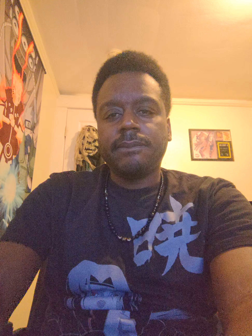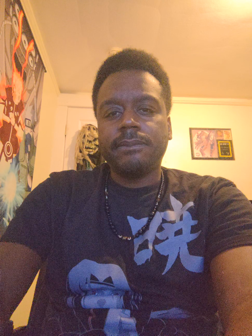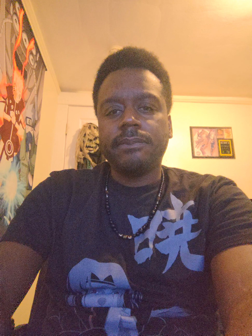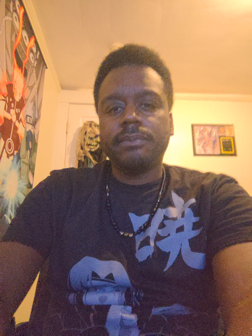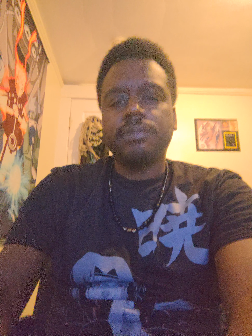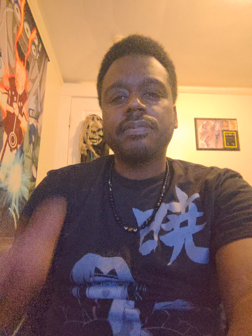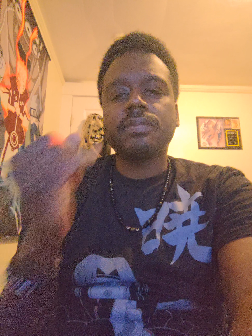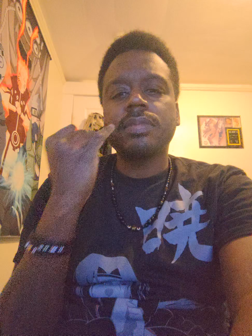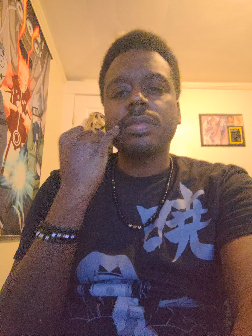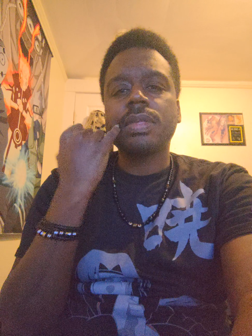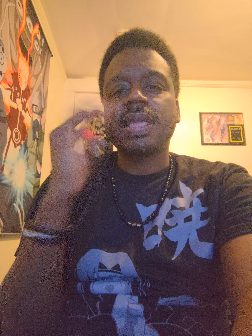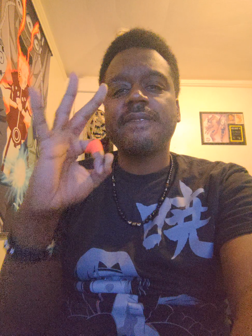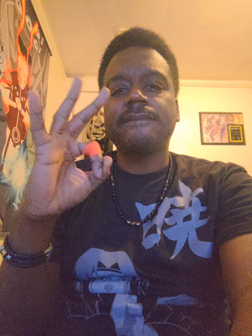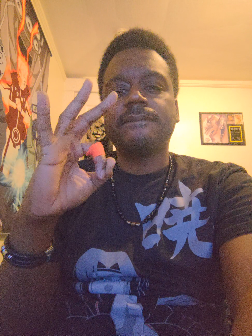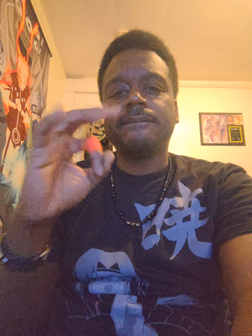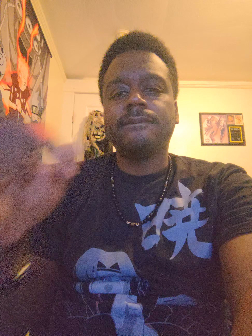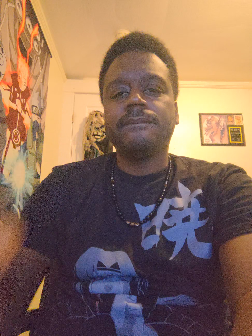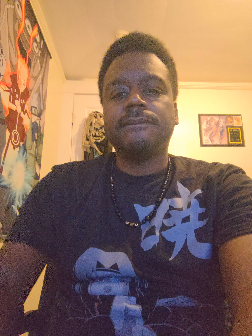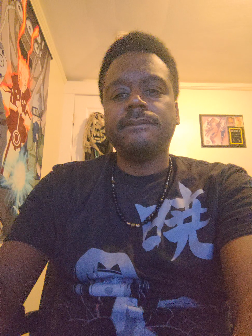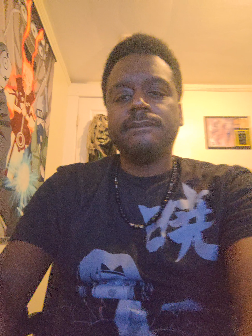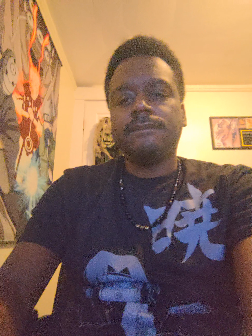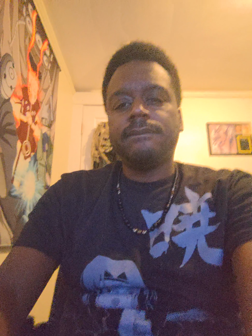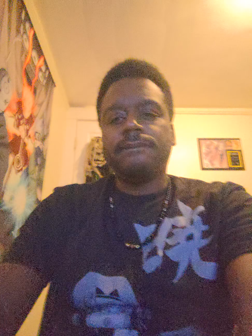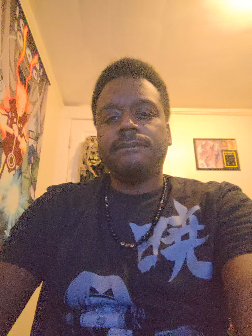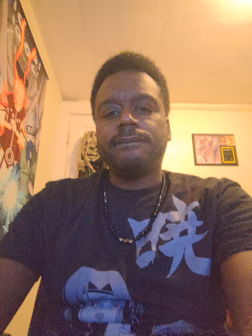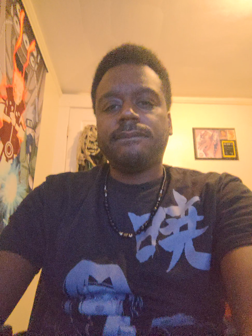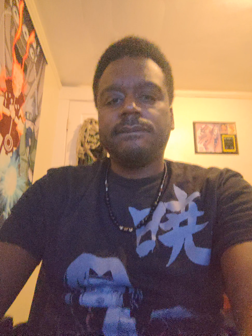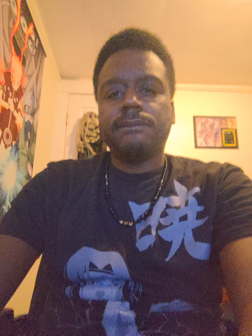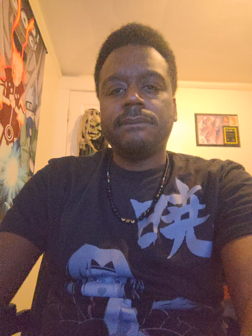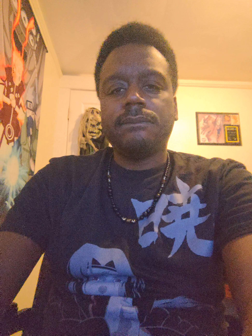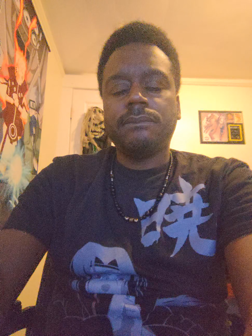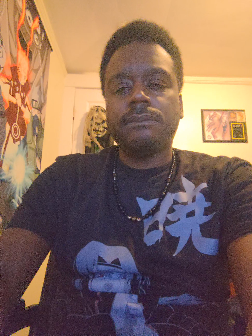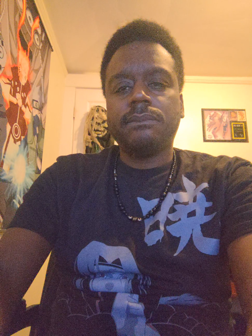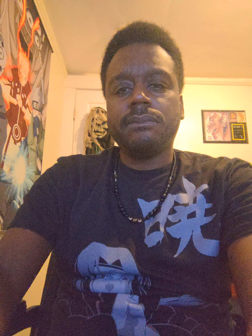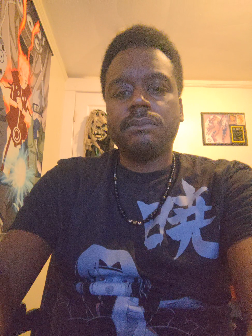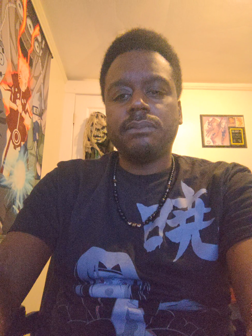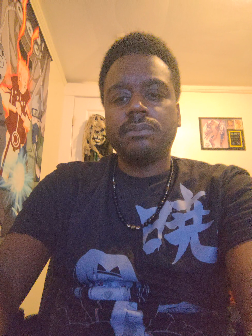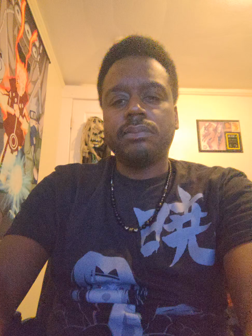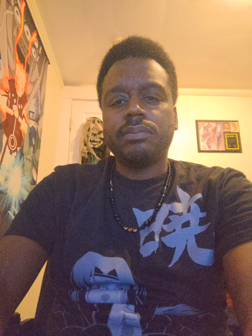if